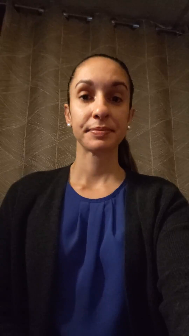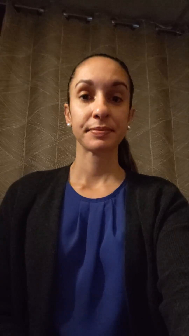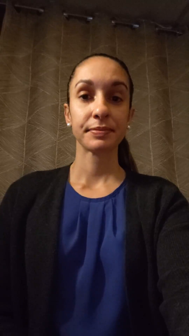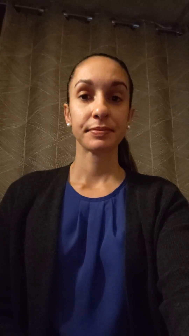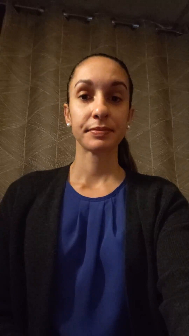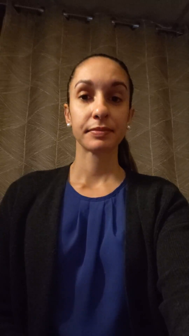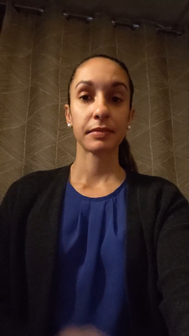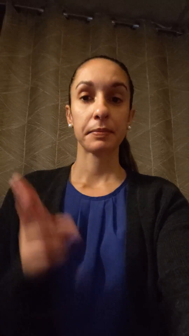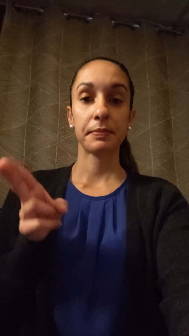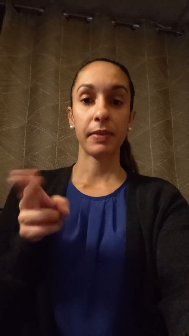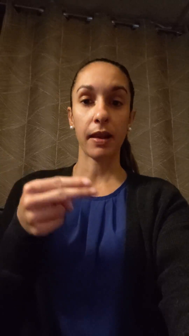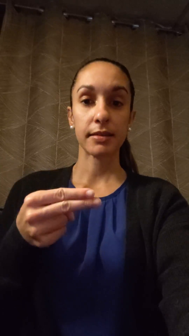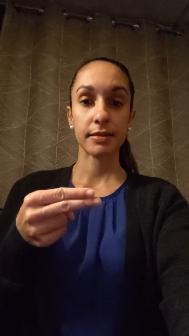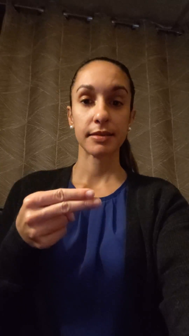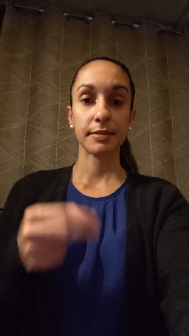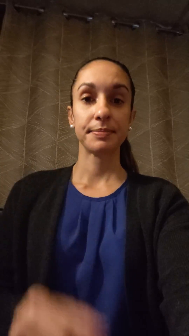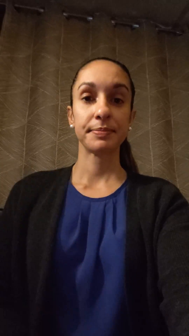belt